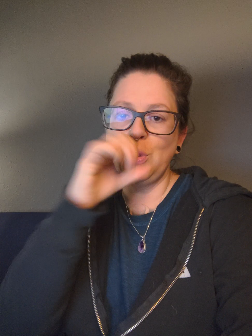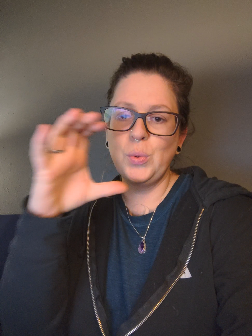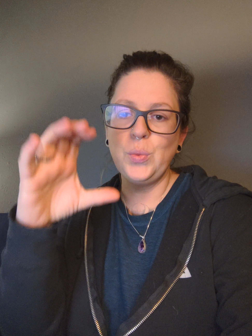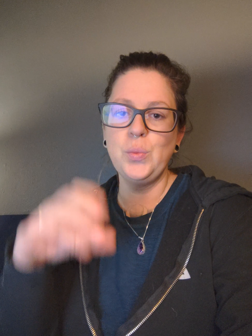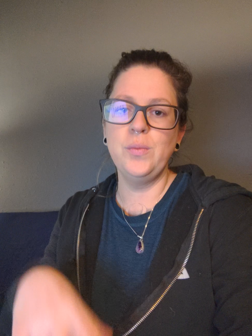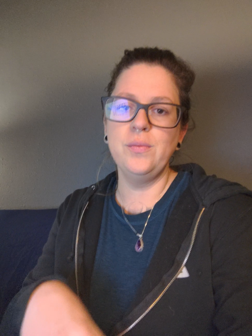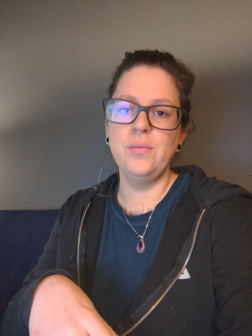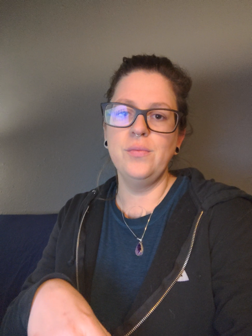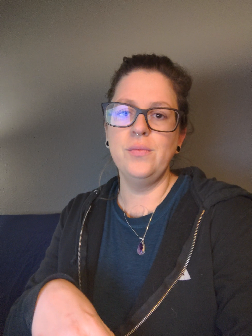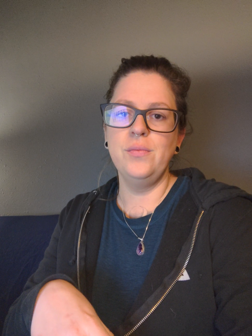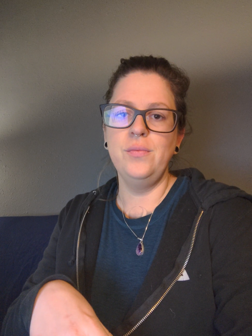balloon